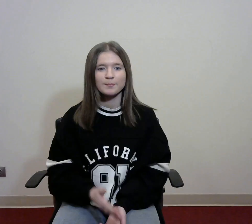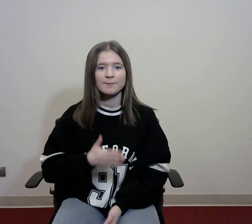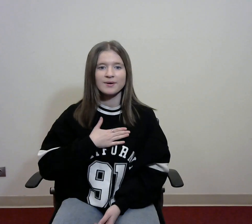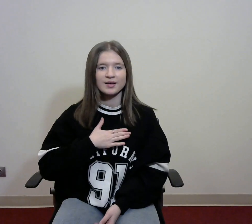mən